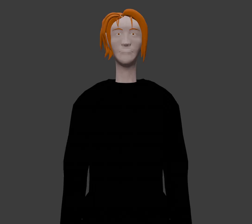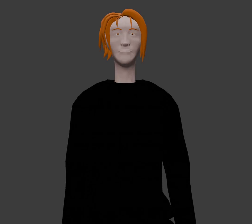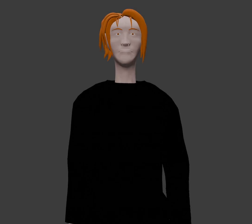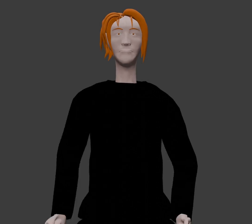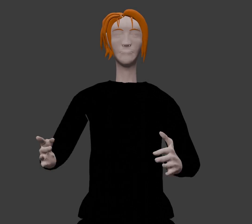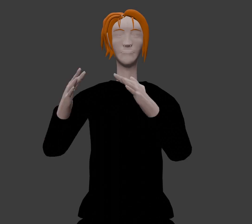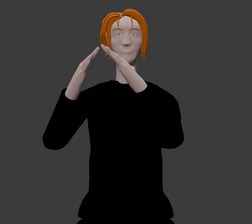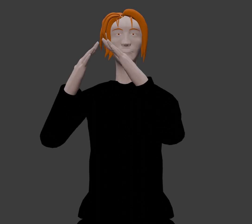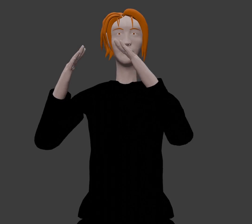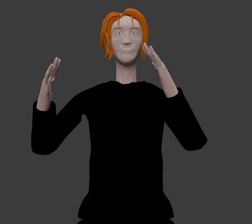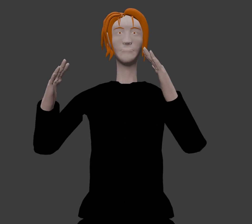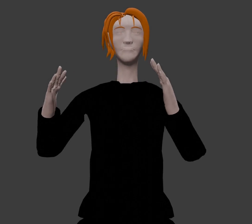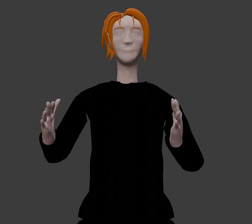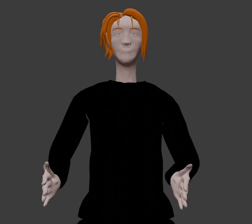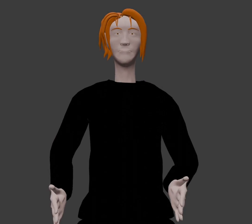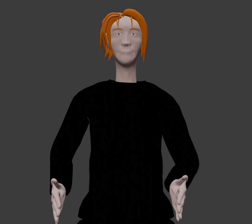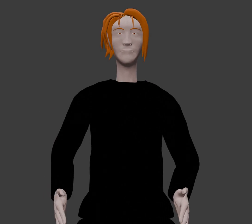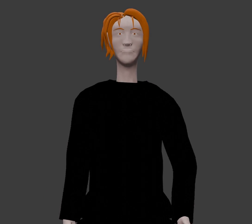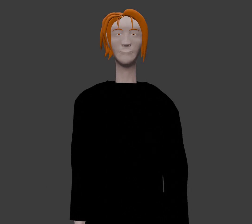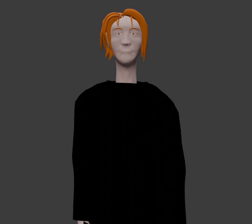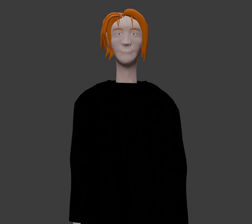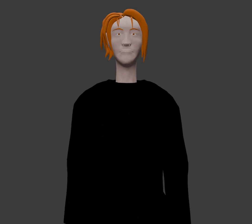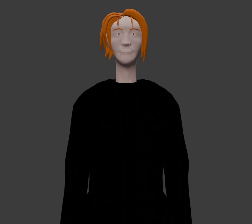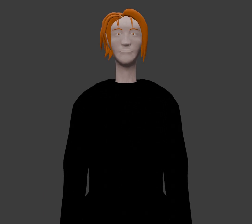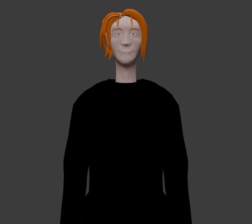Barn